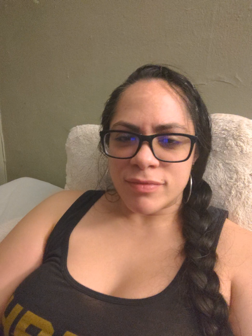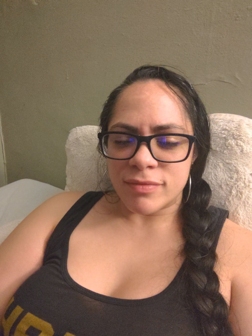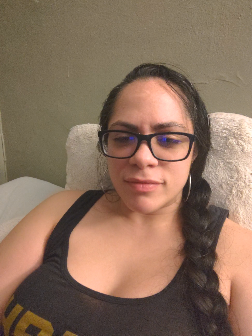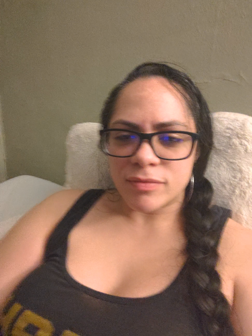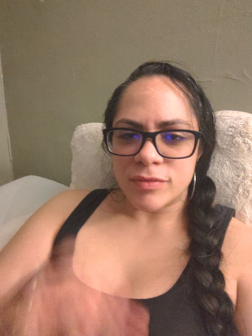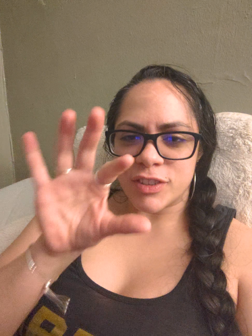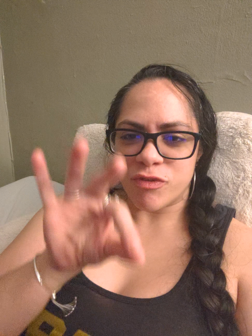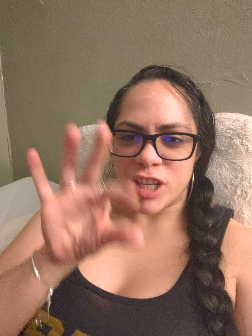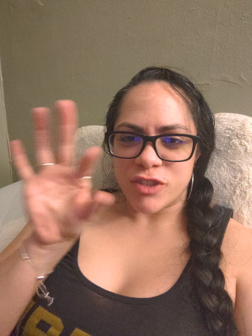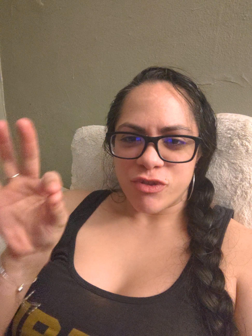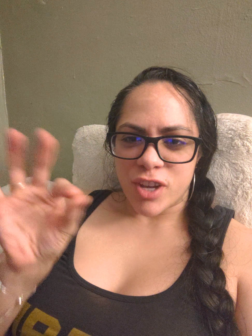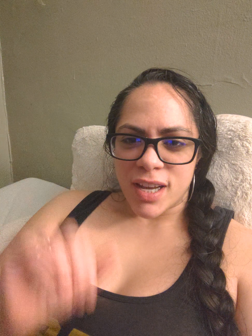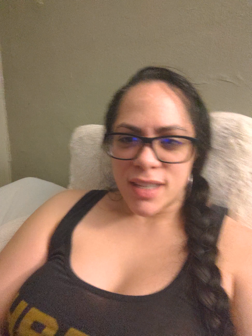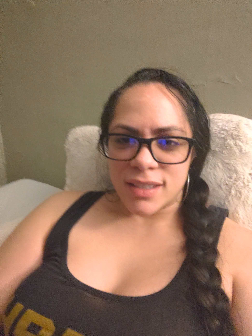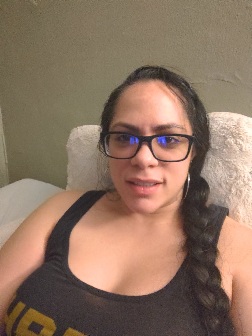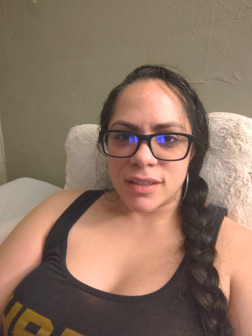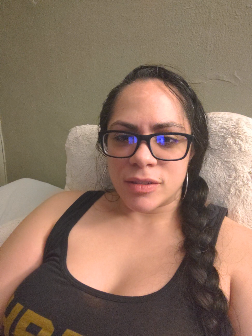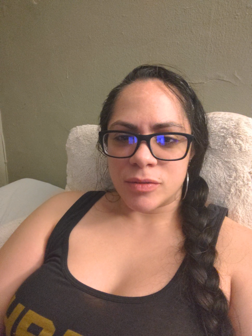french fries